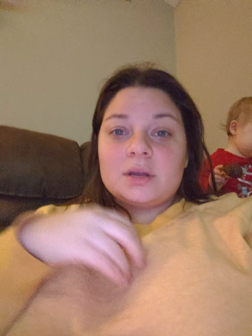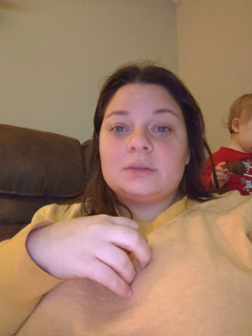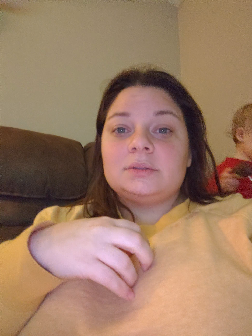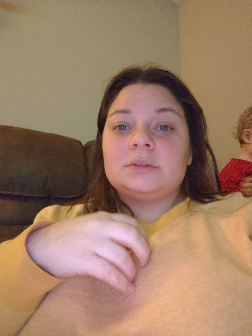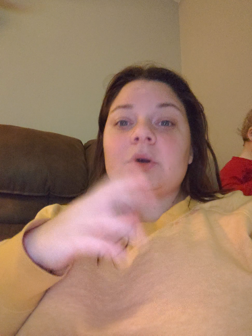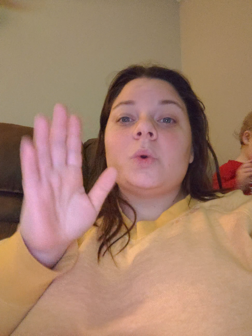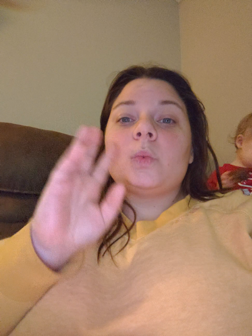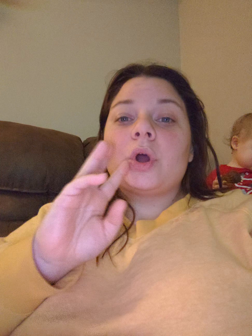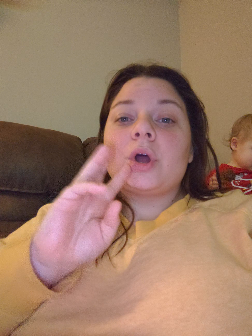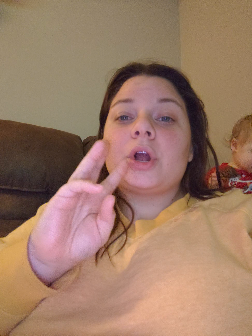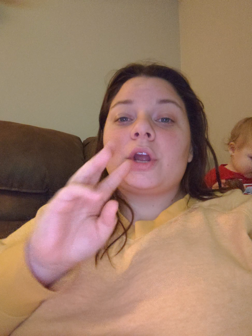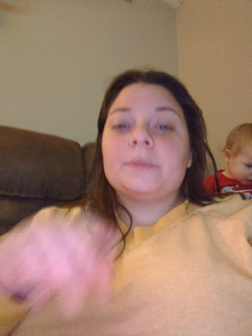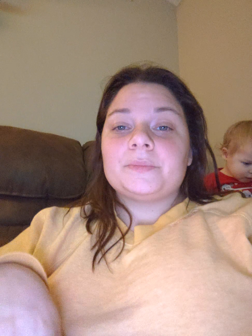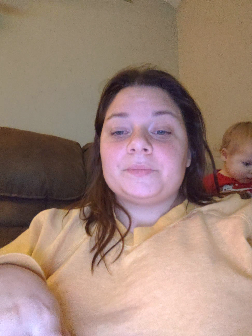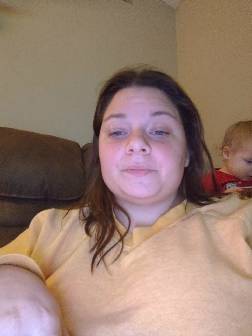water